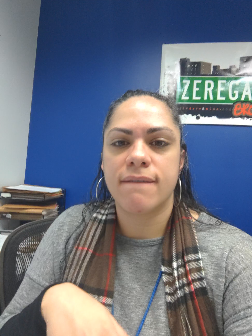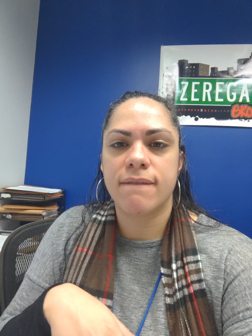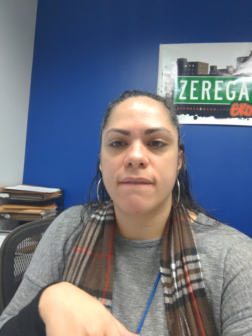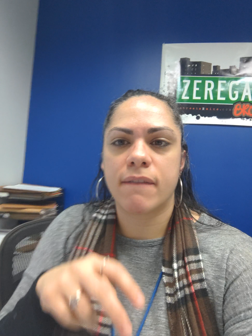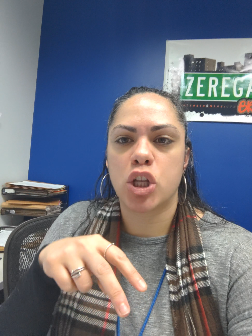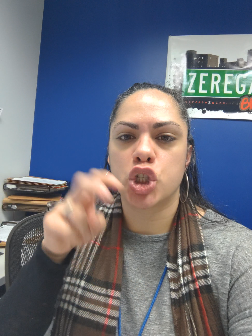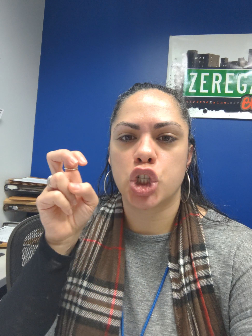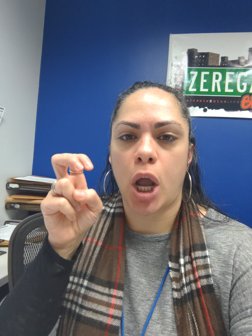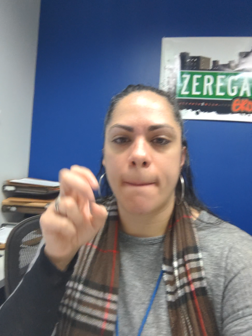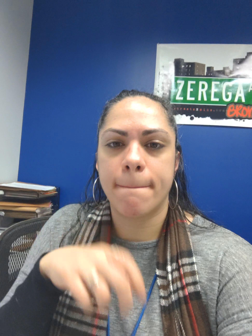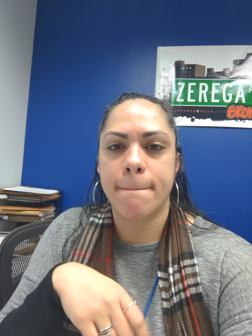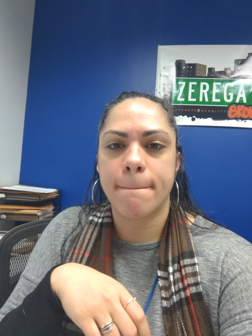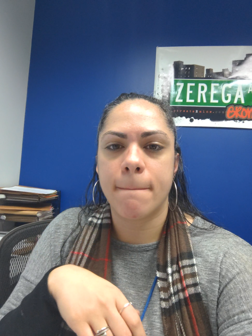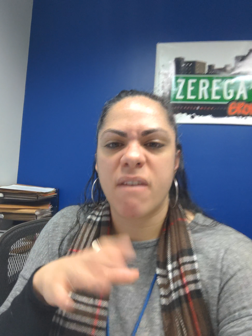jump